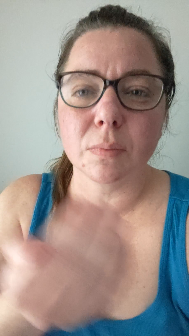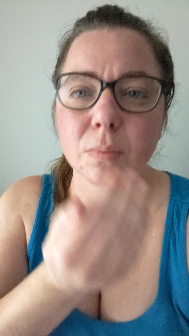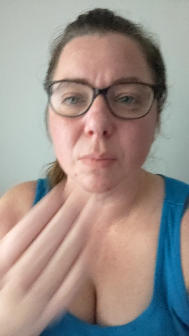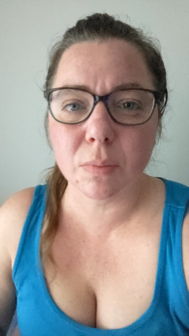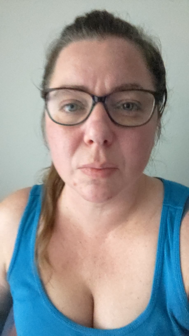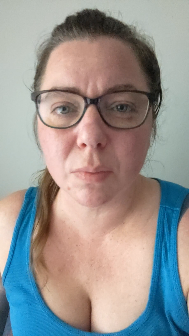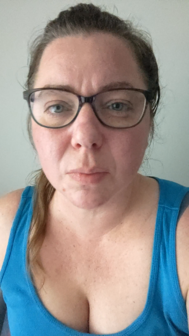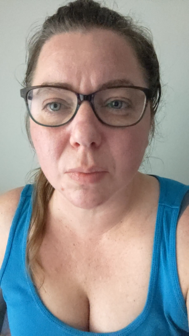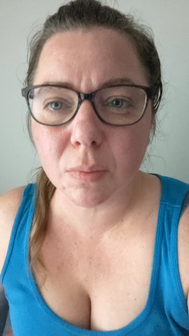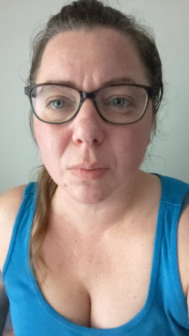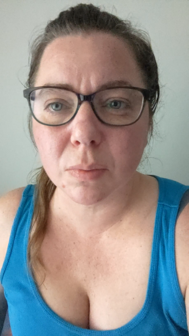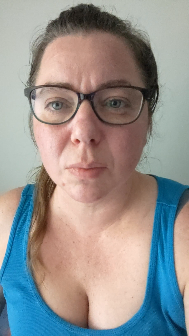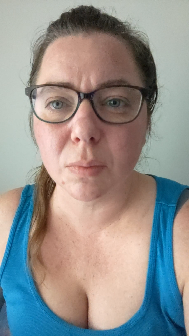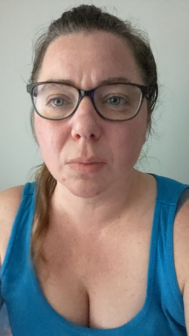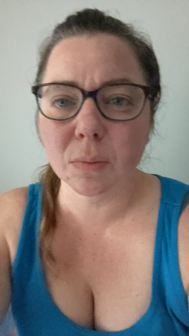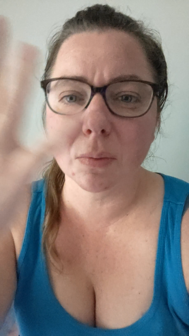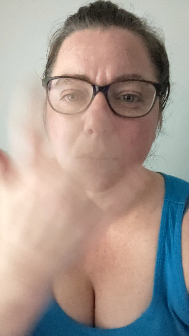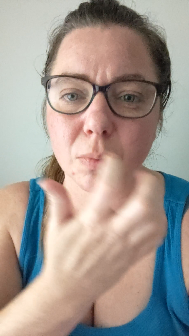dark